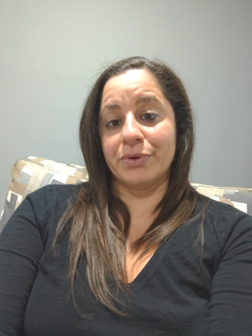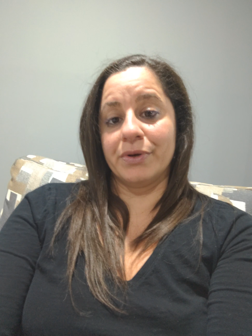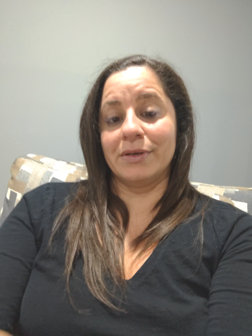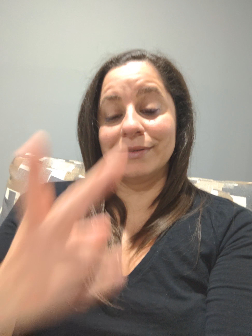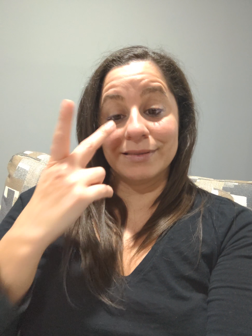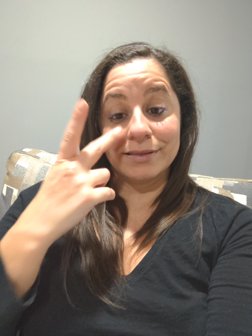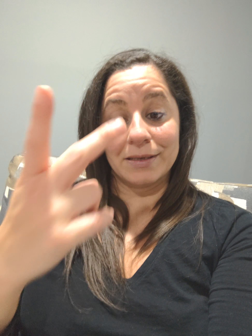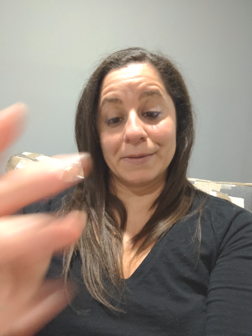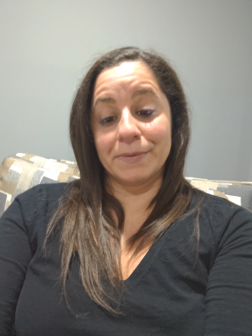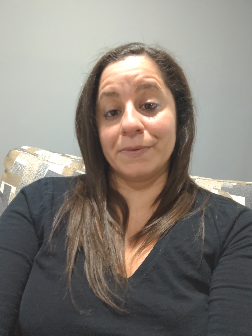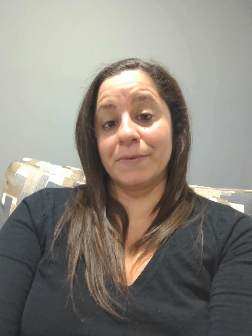see